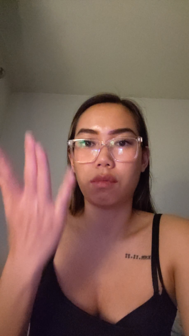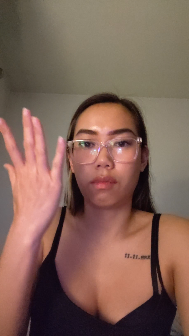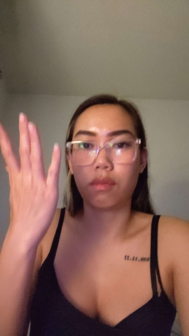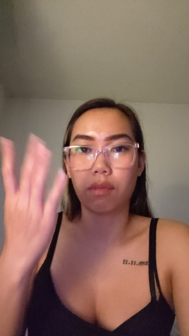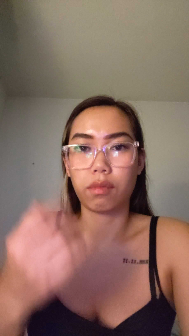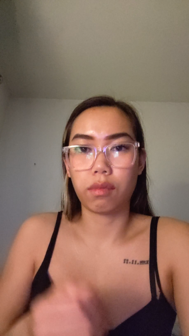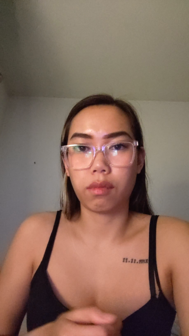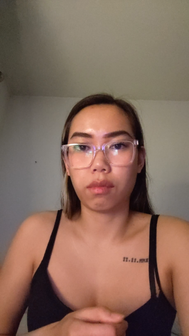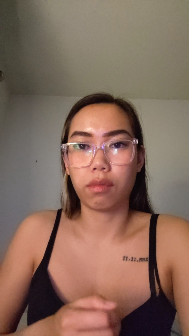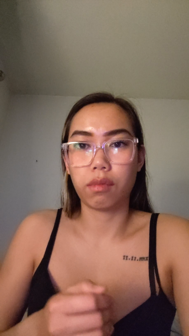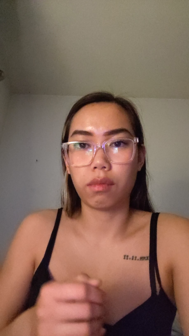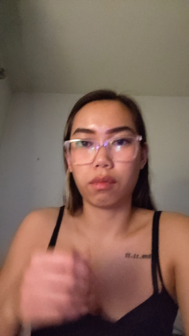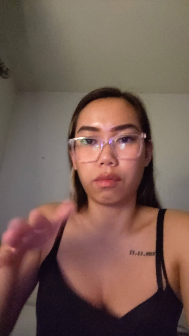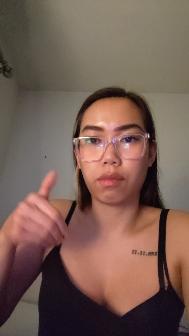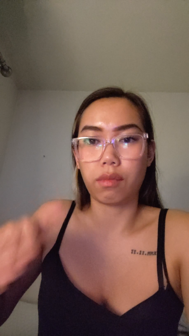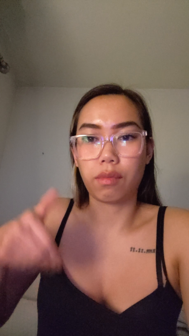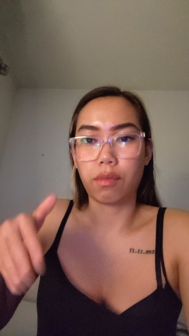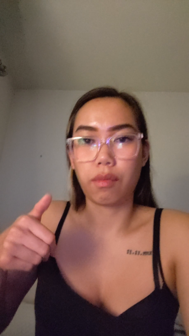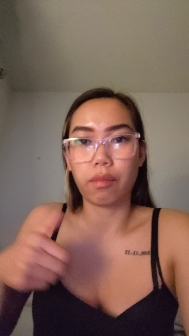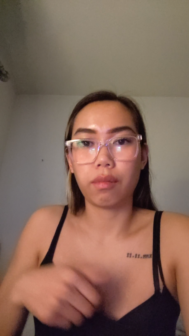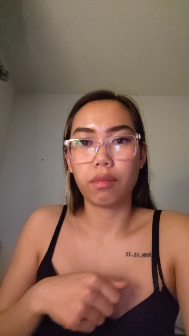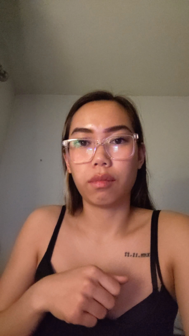pants